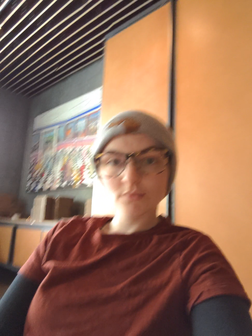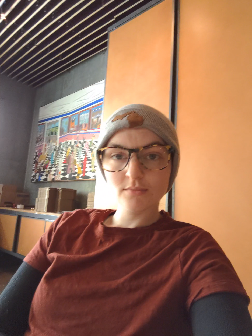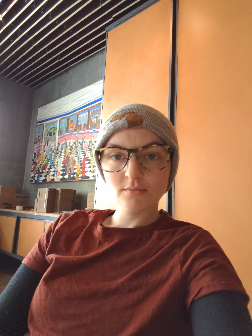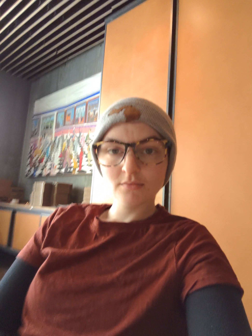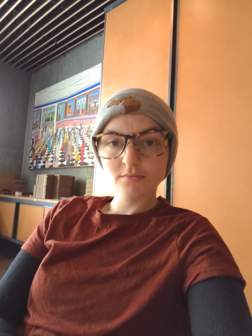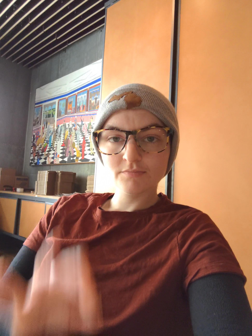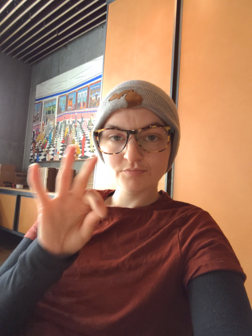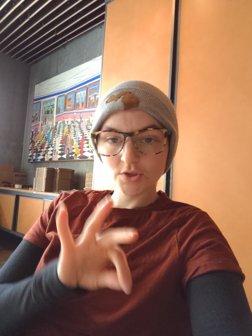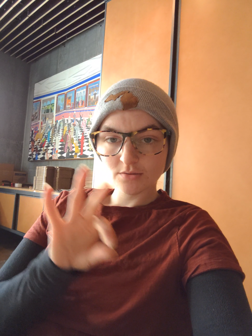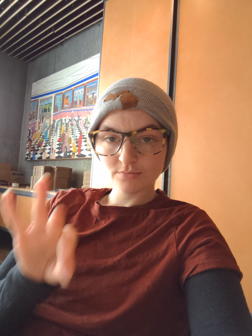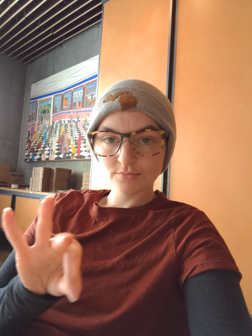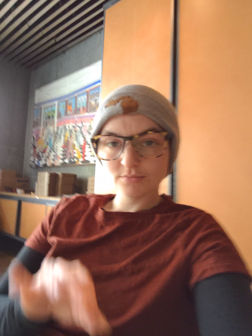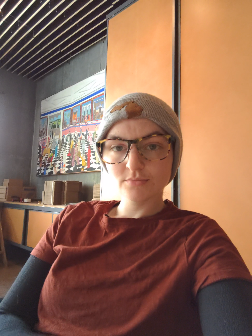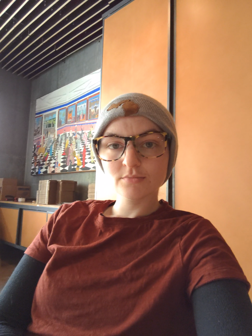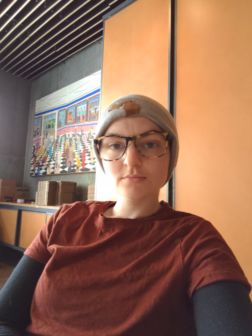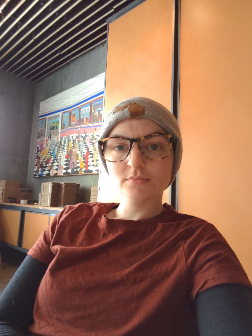french fries